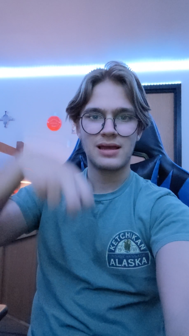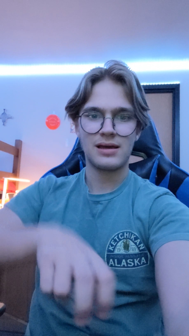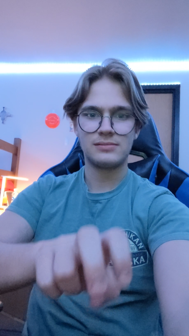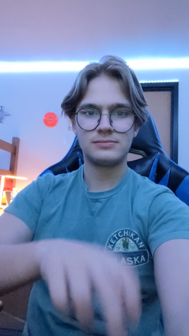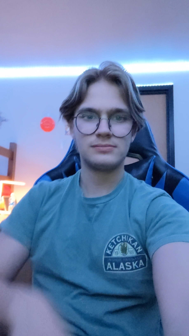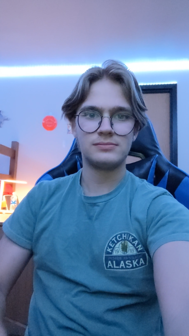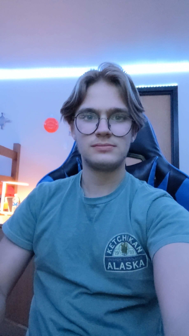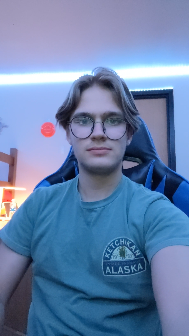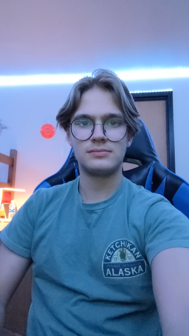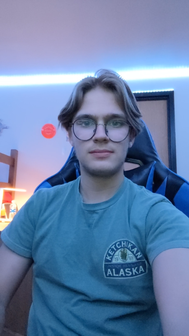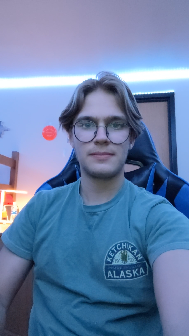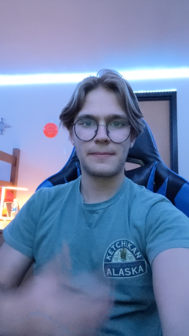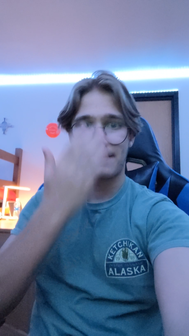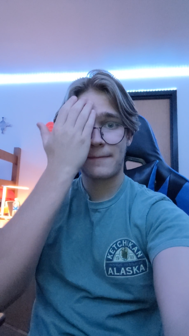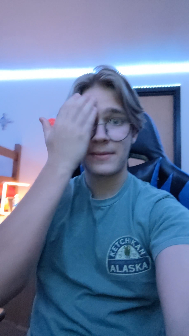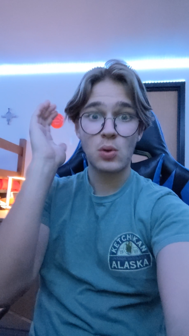peekaboo